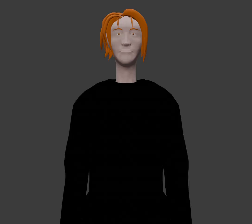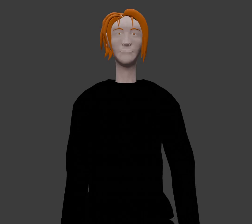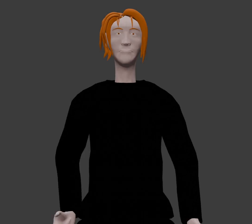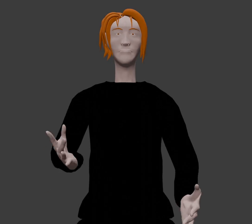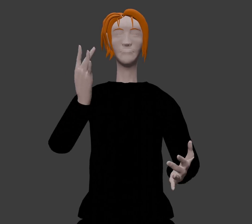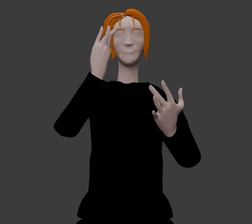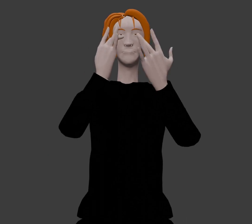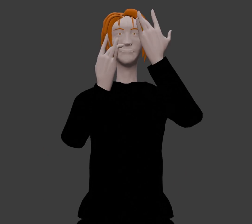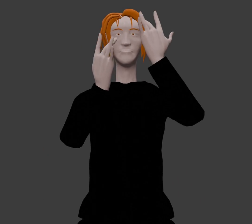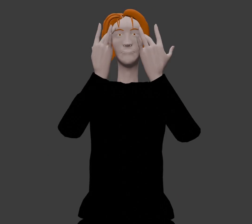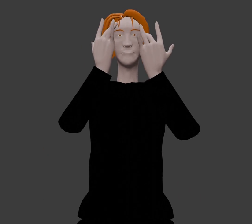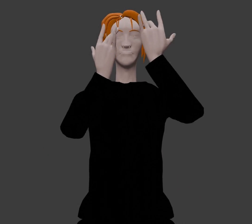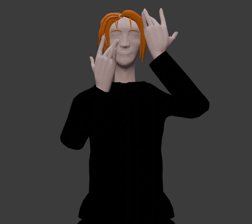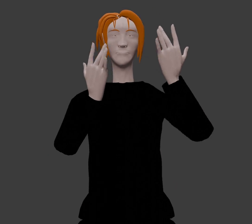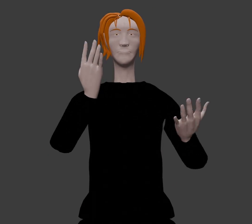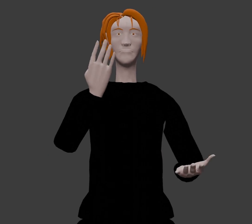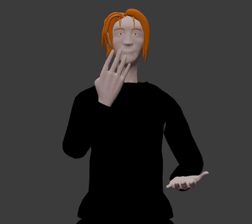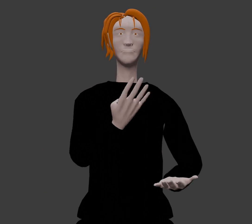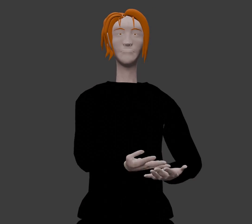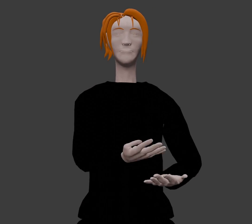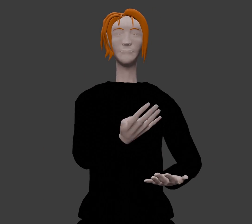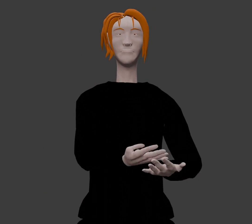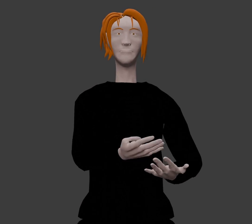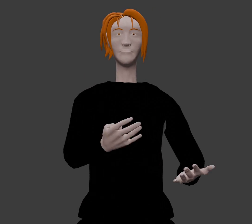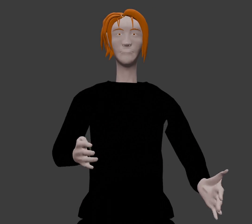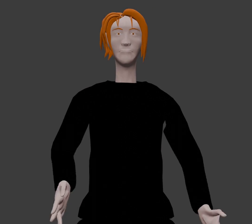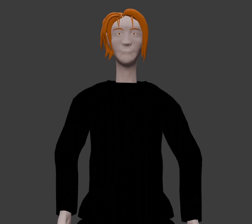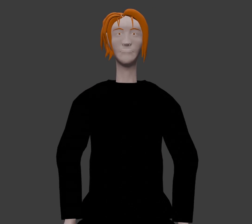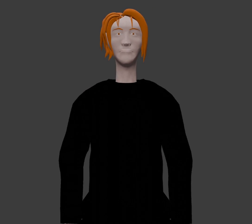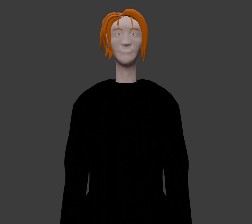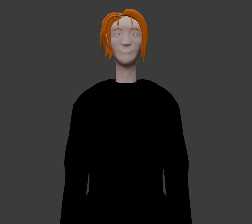Bankrupt